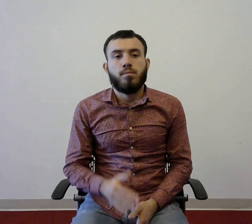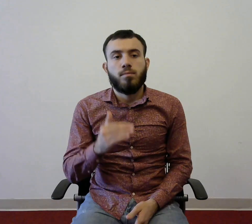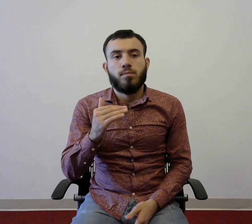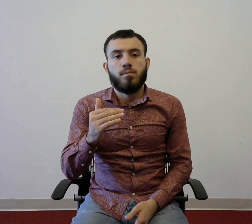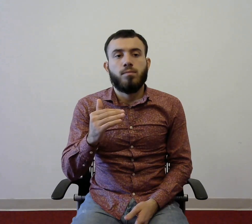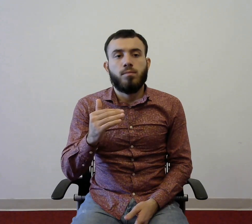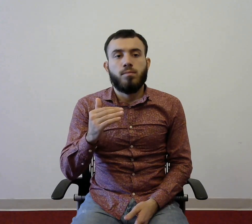siz